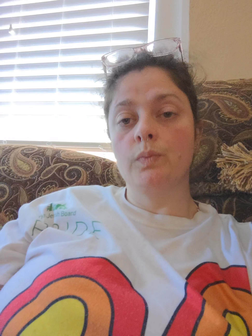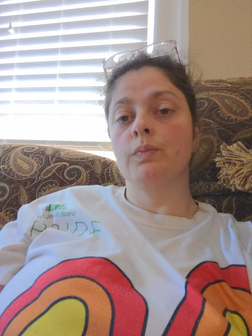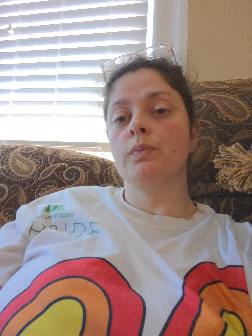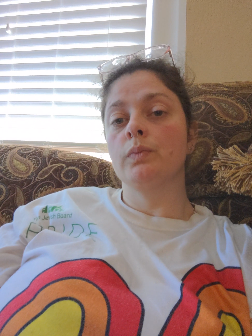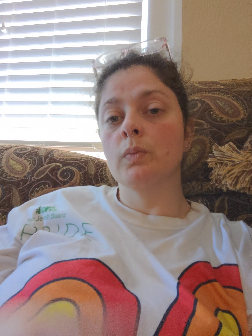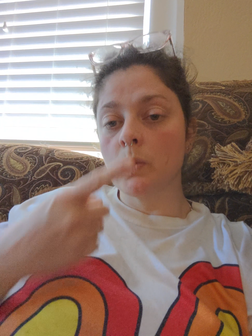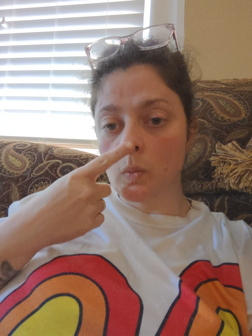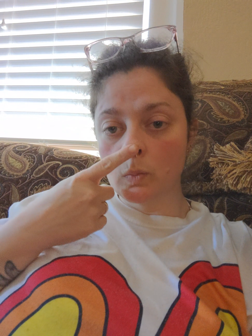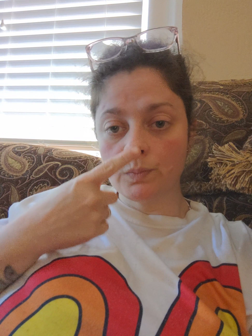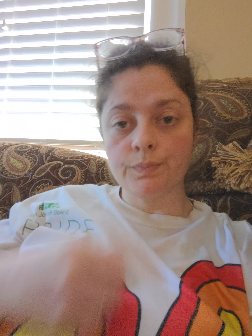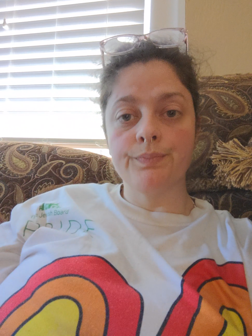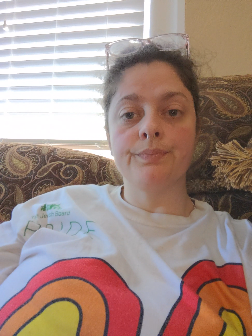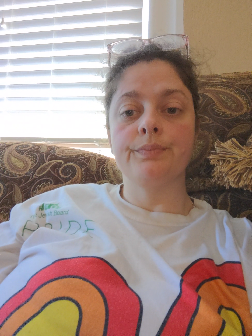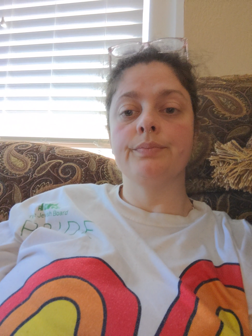nose